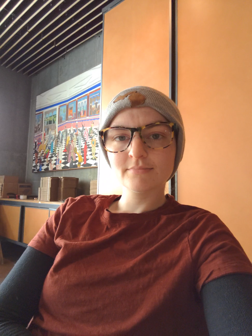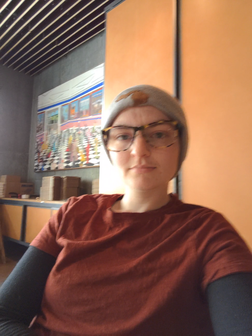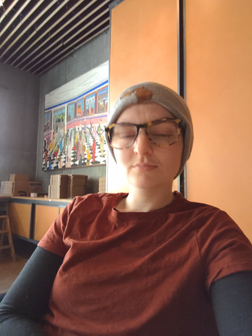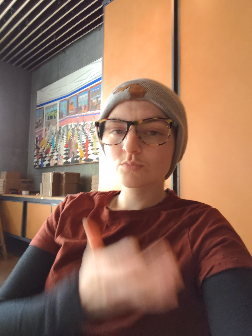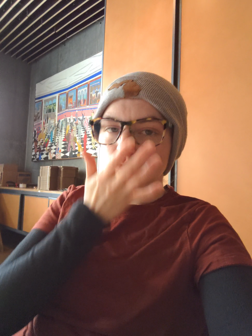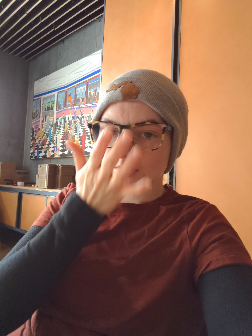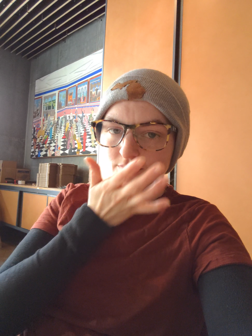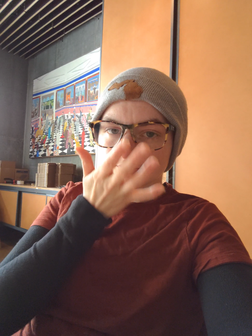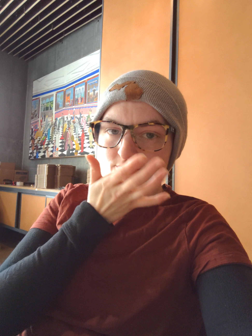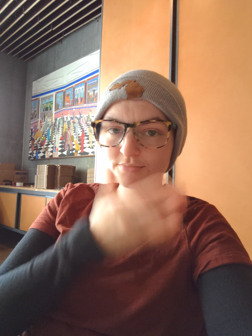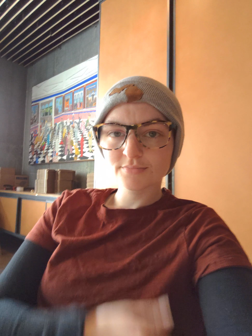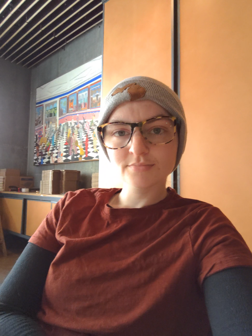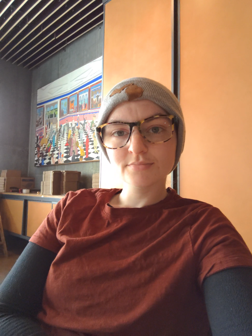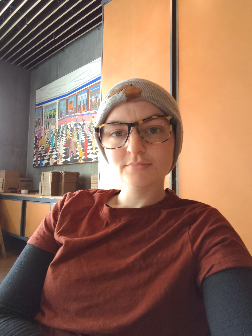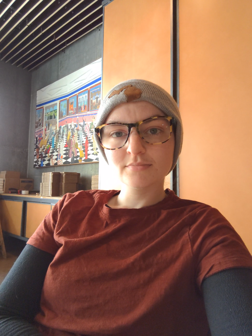grass